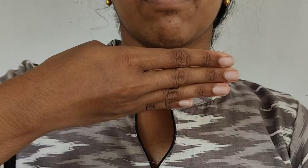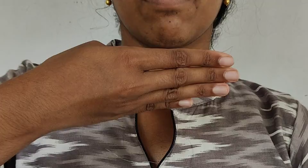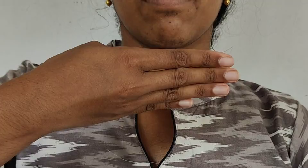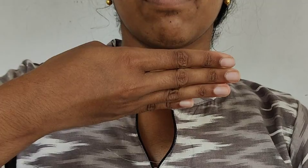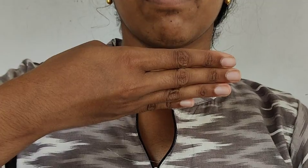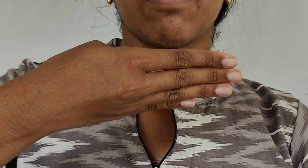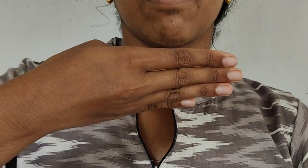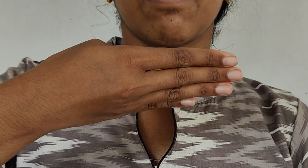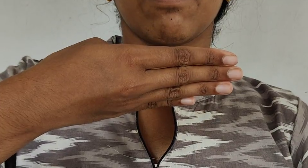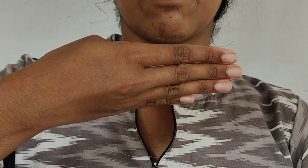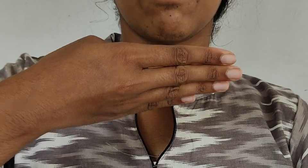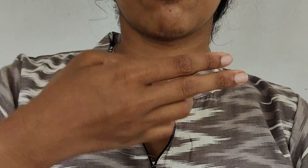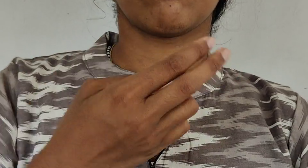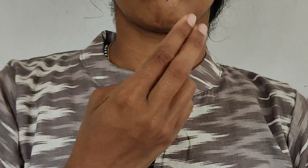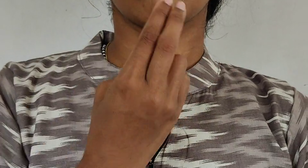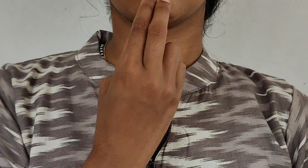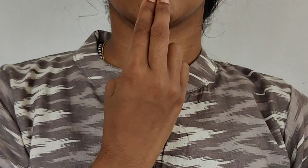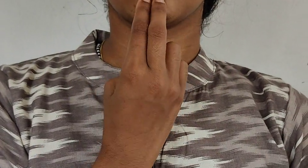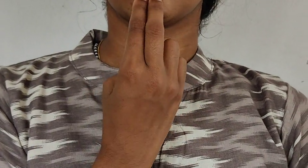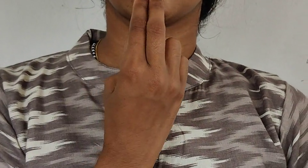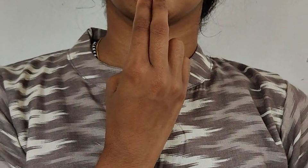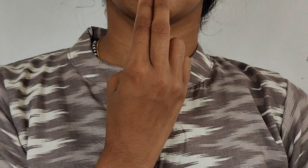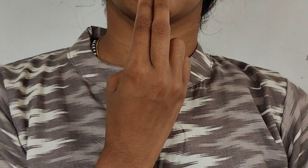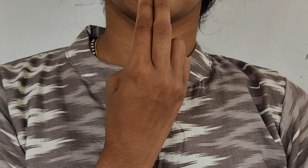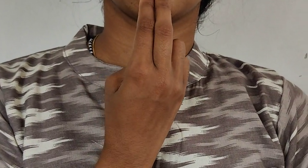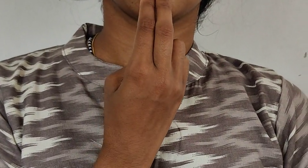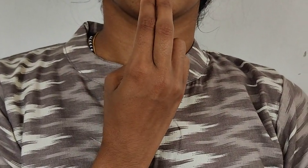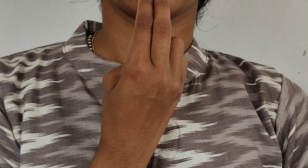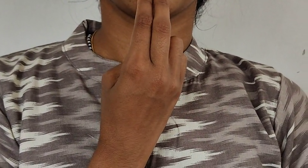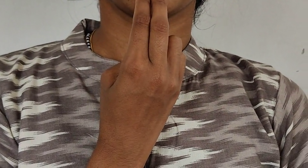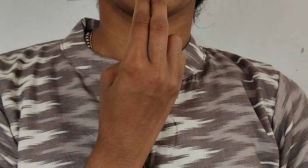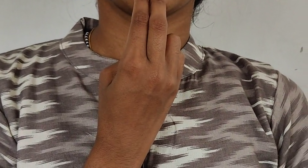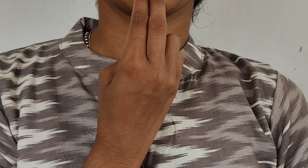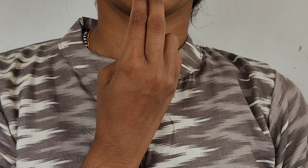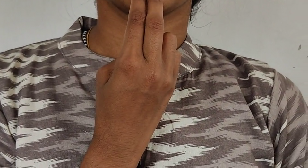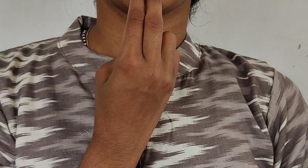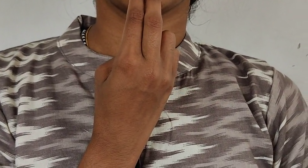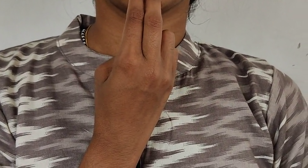അഃ